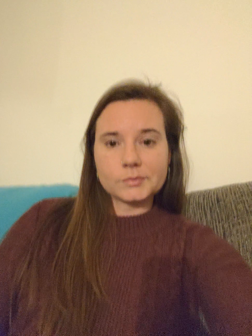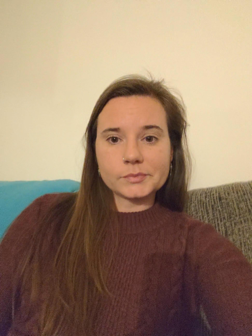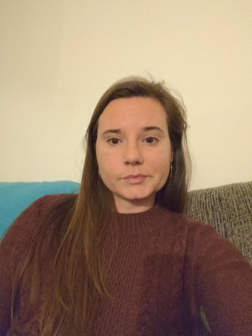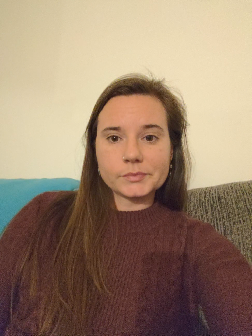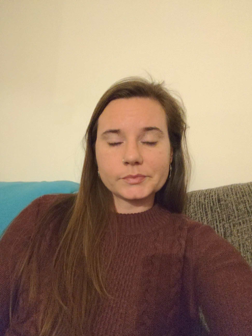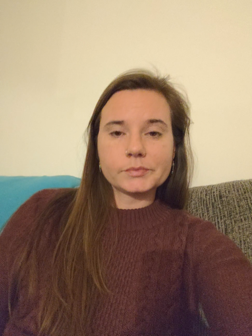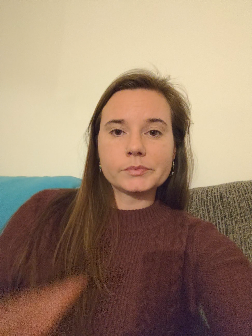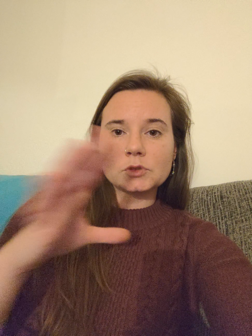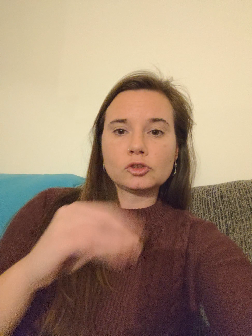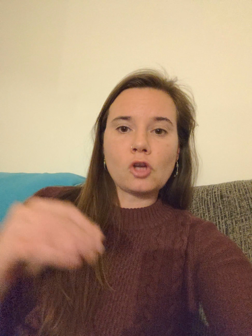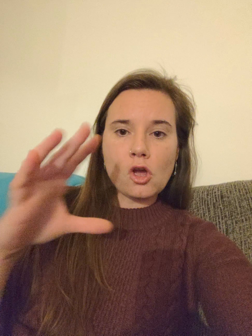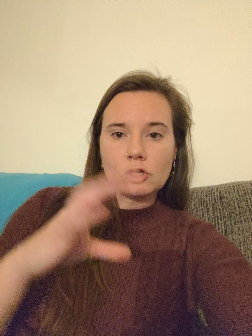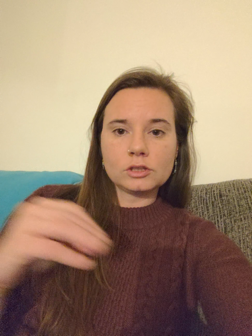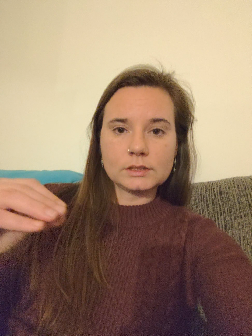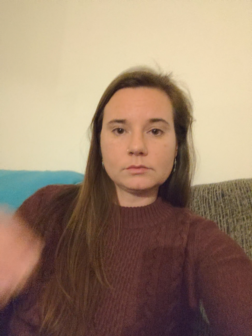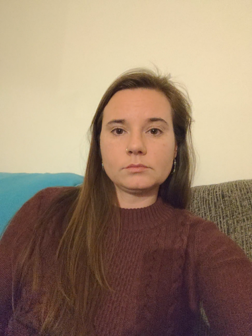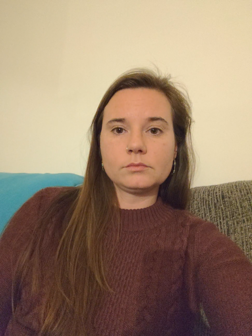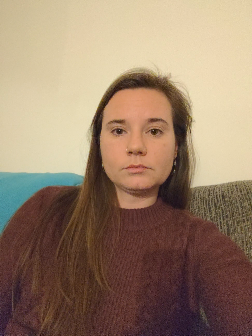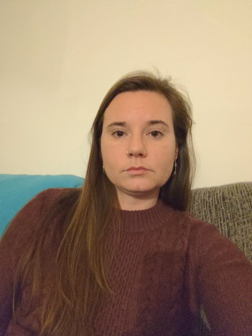story